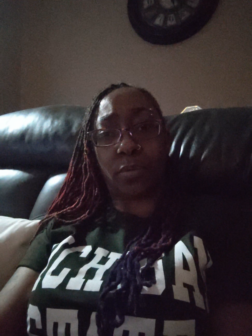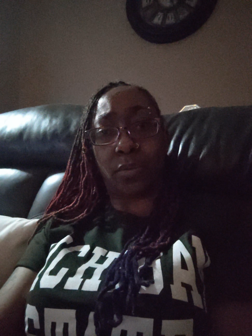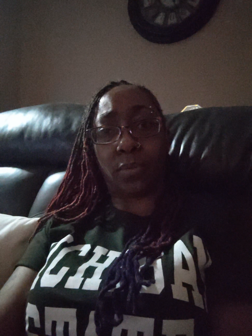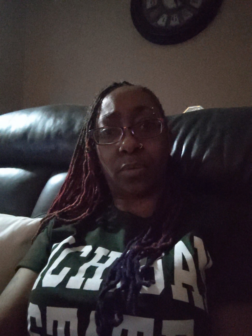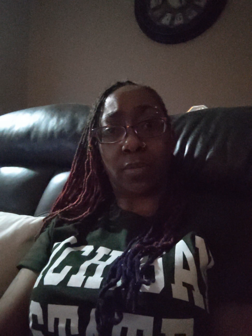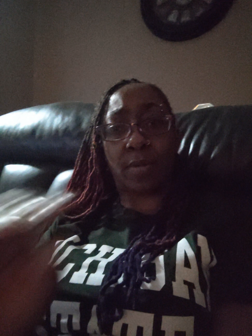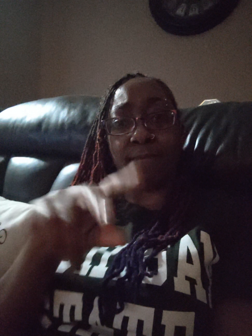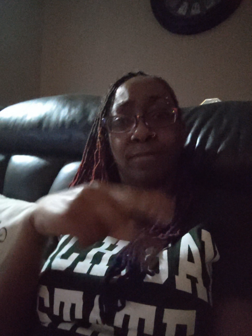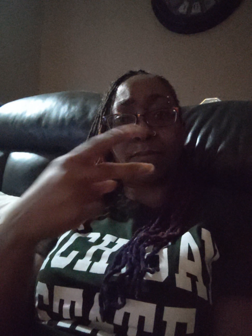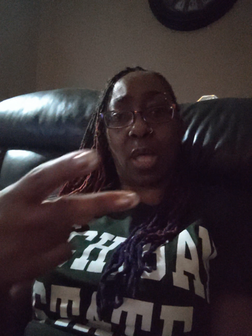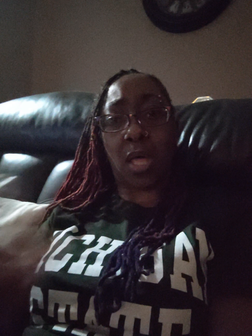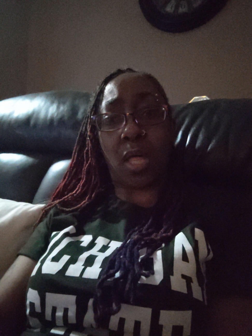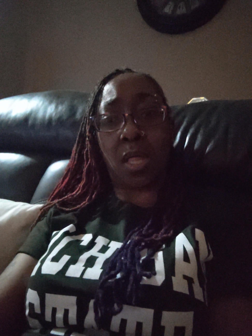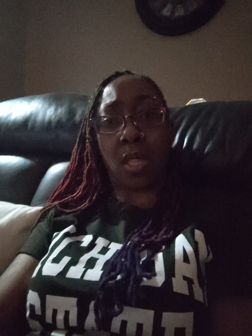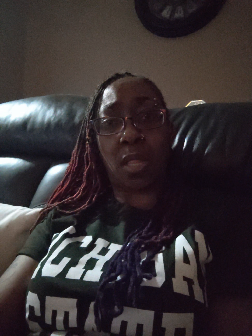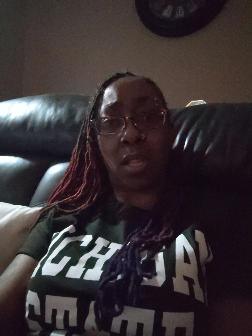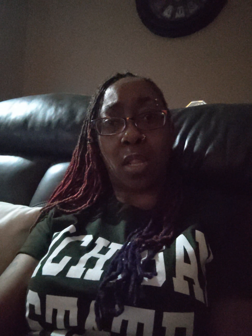fall